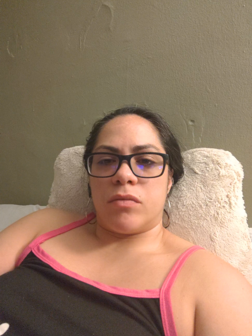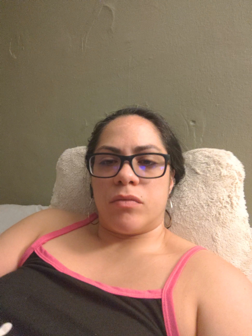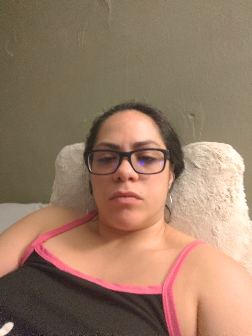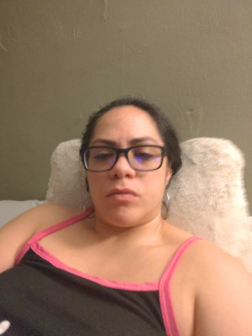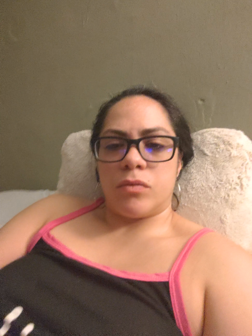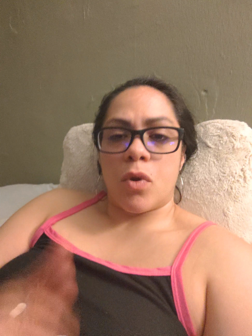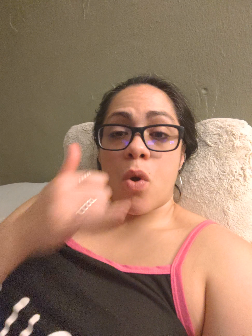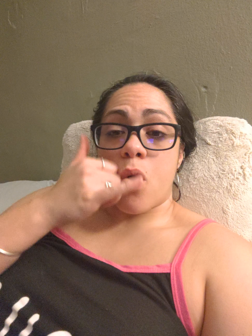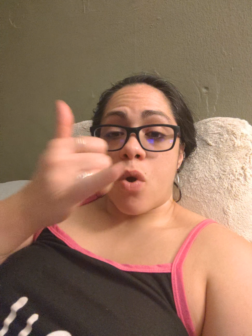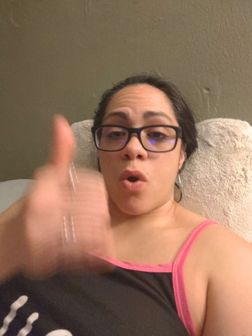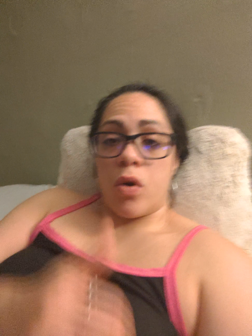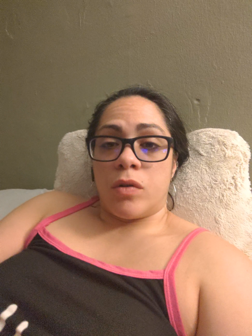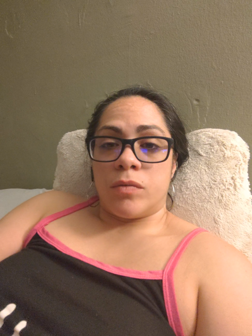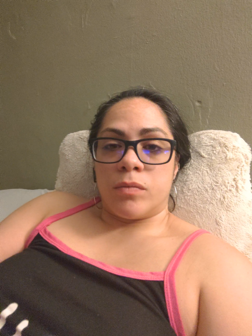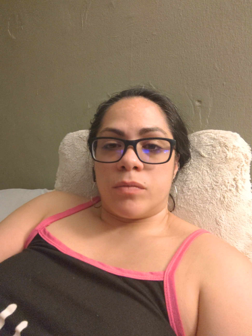call on the phone